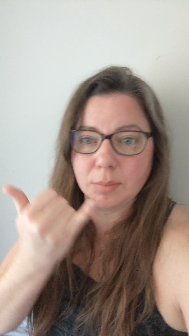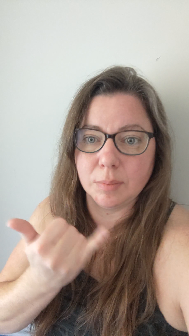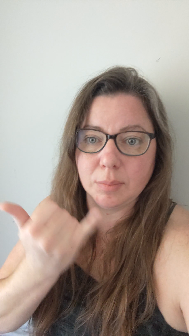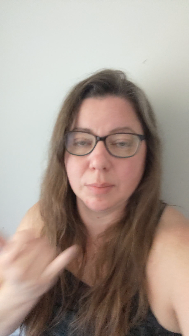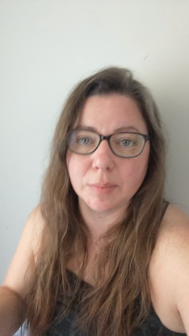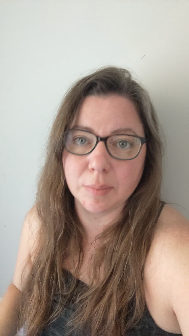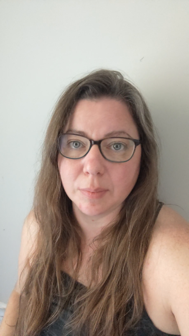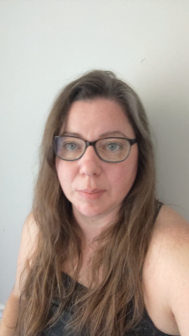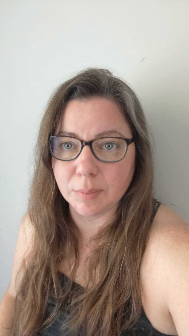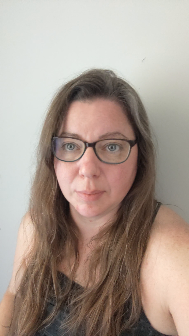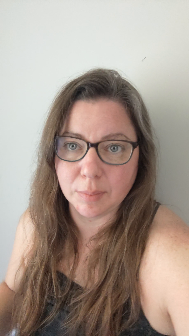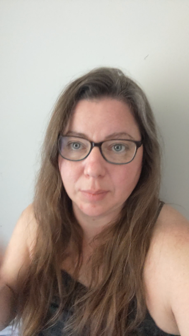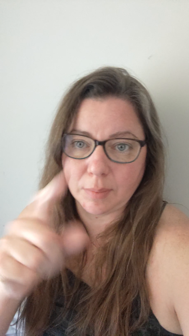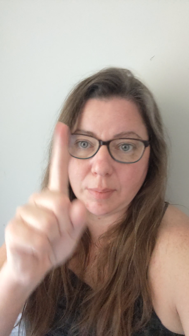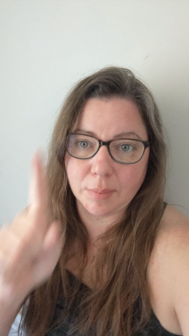bump